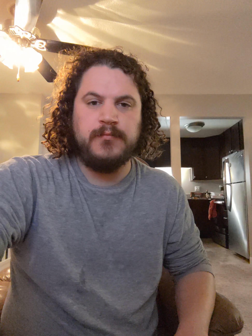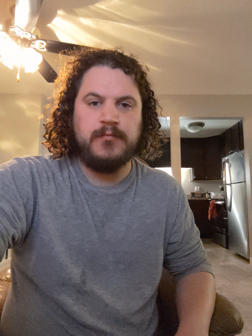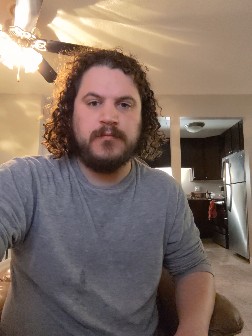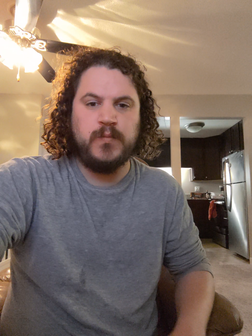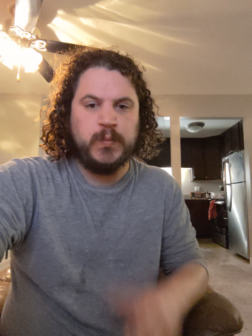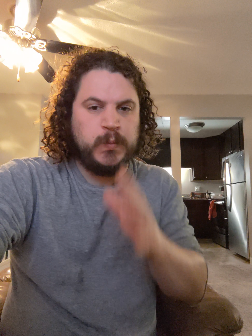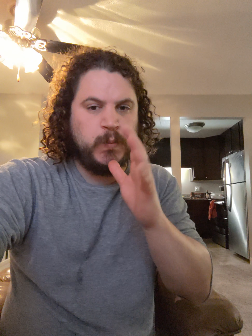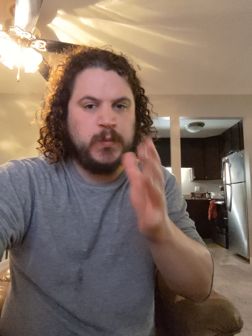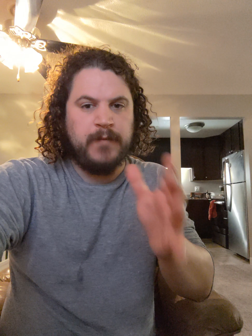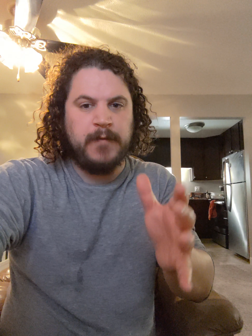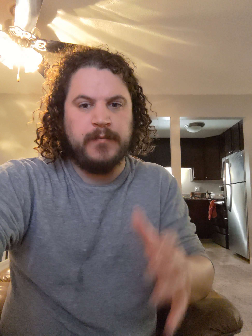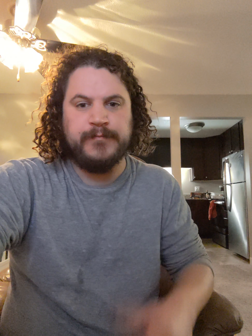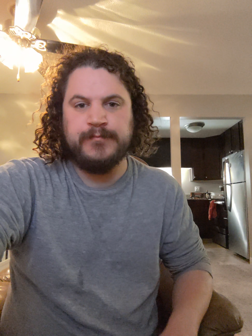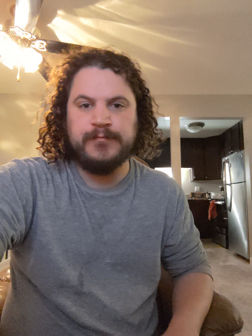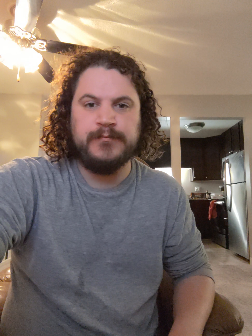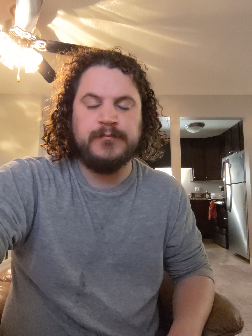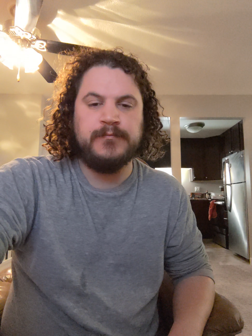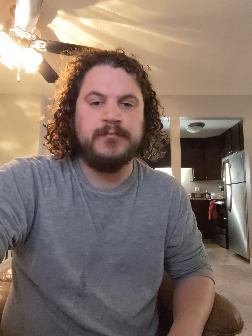grandma